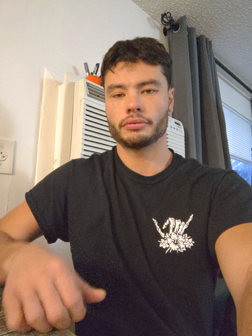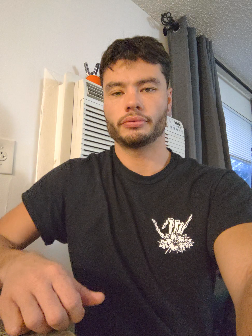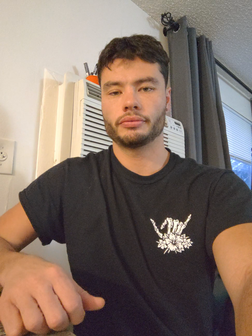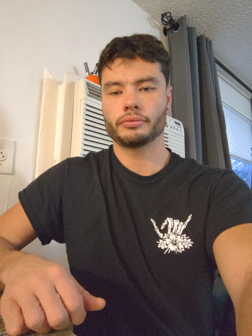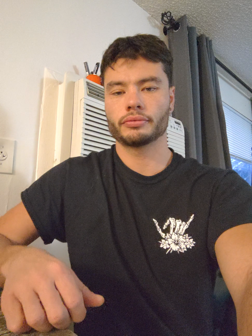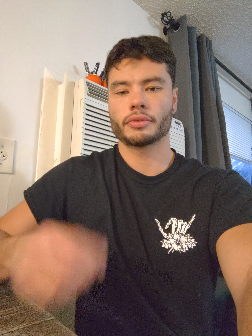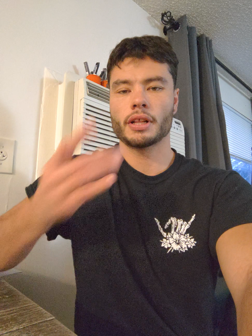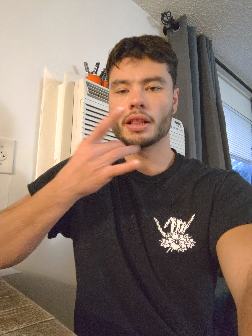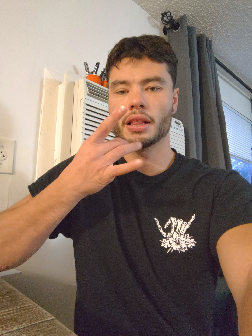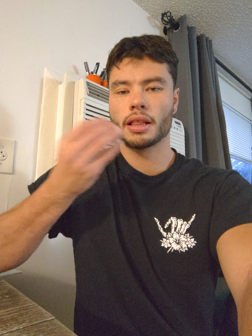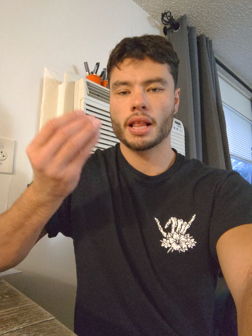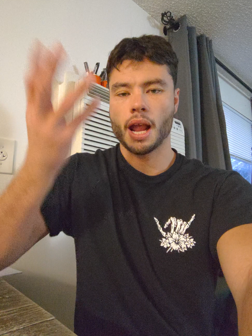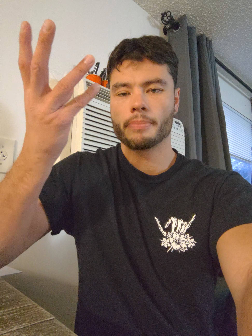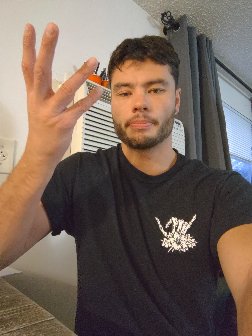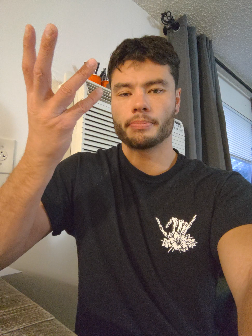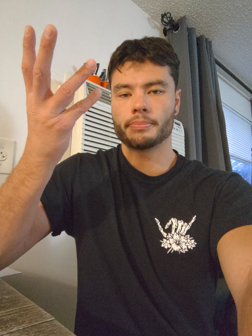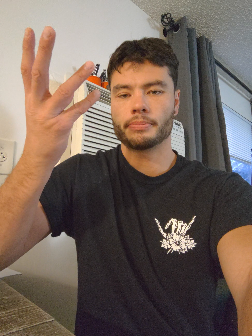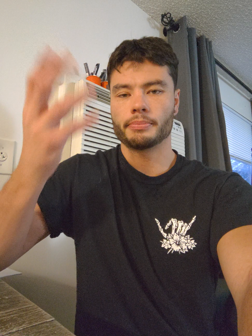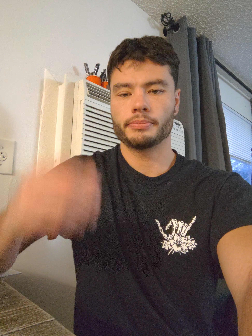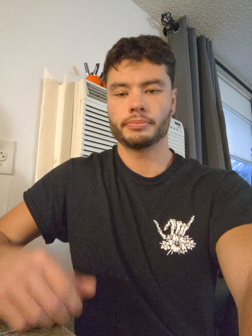lamp